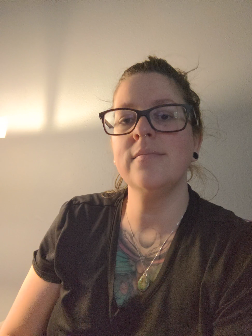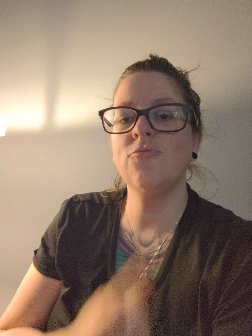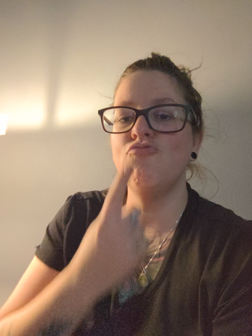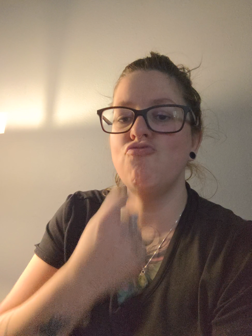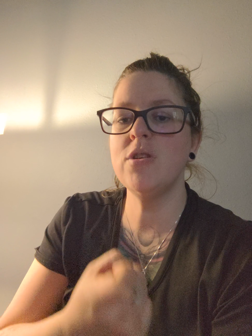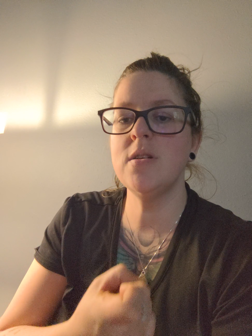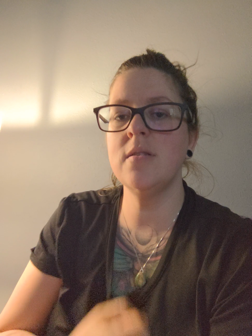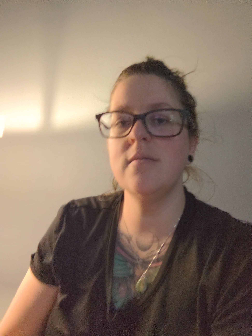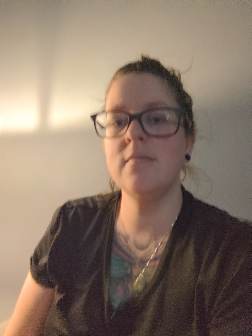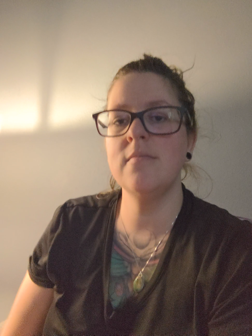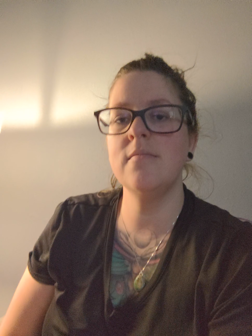red